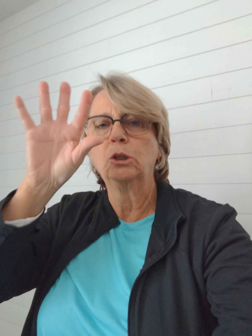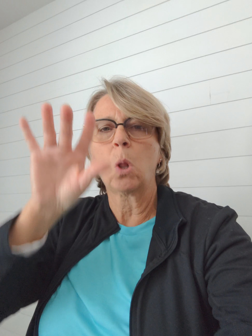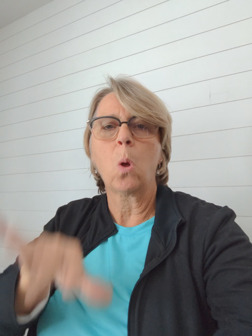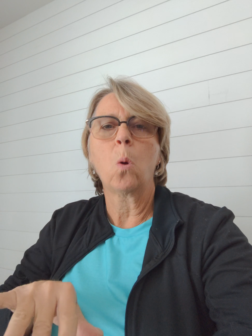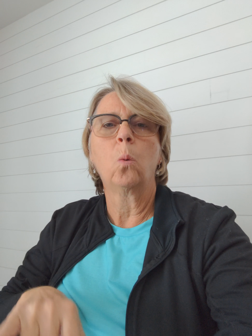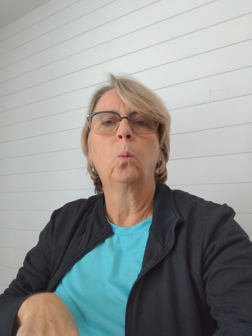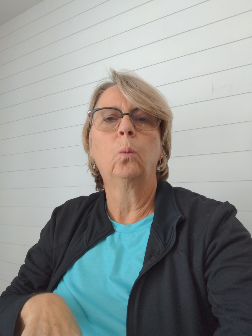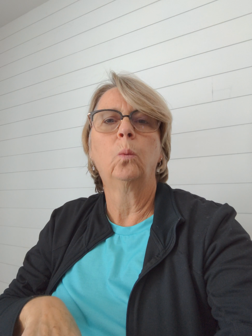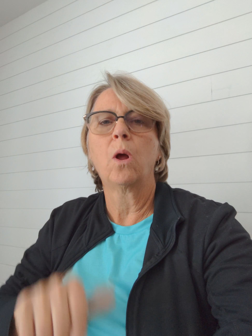snow